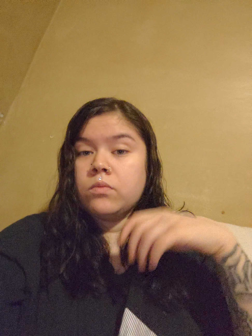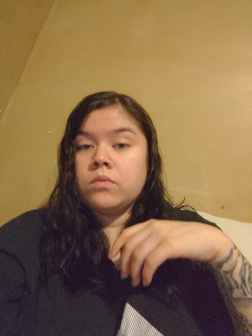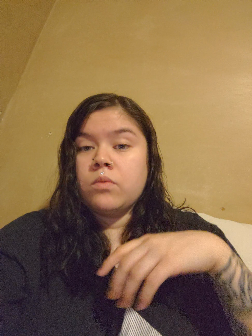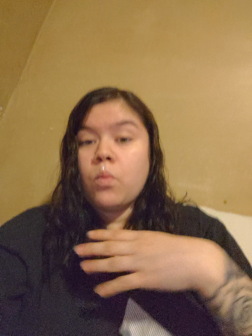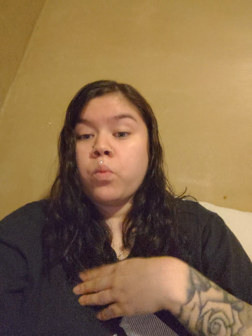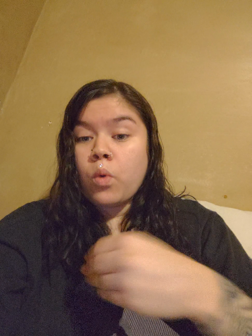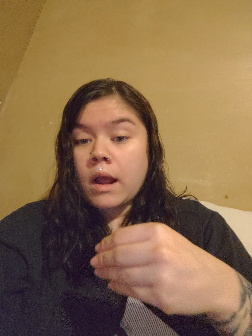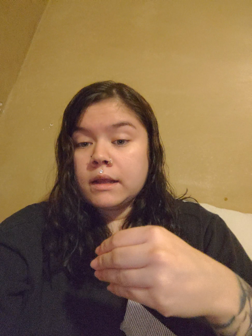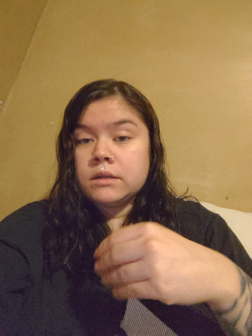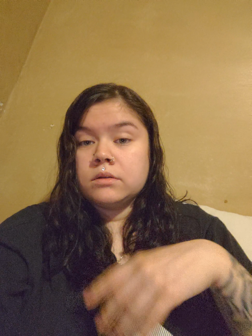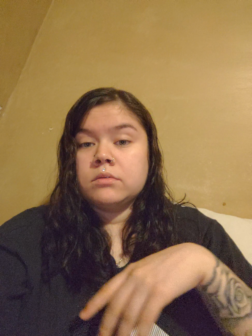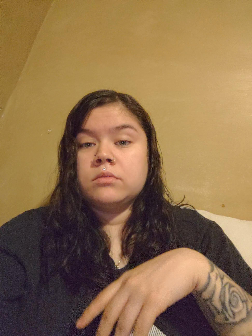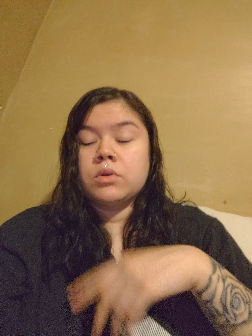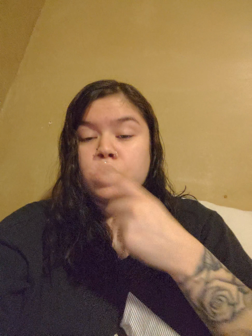white